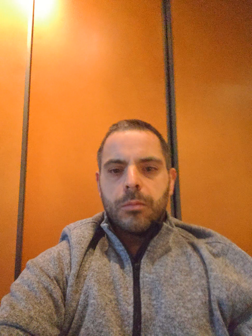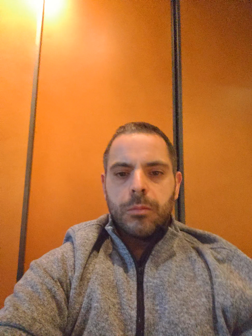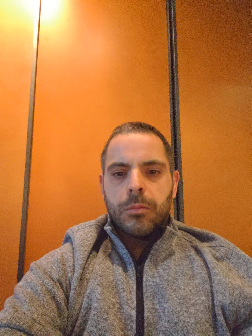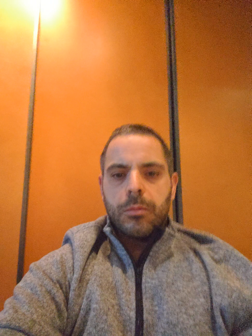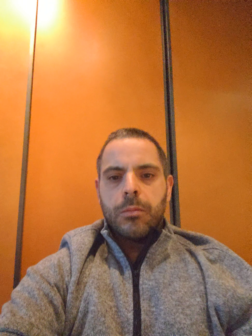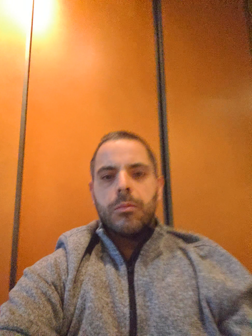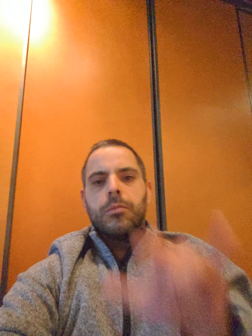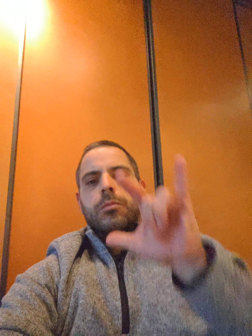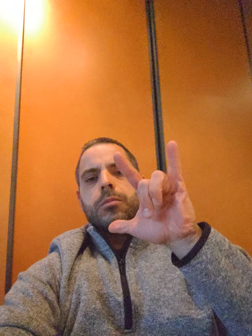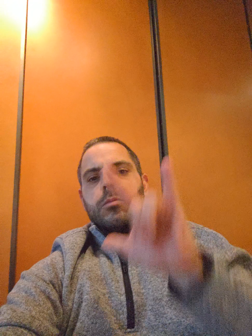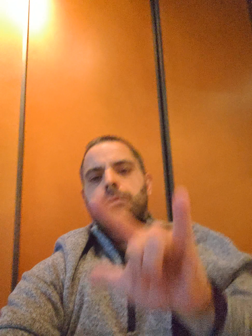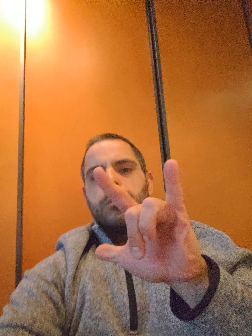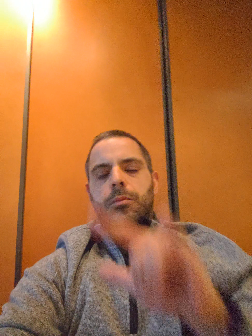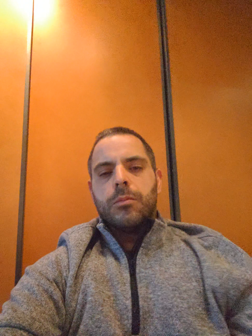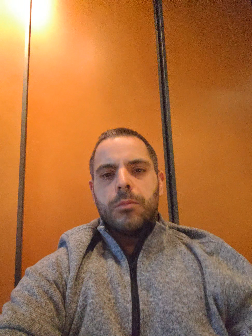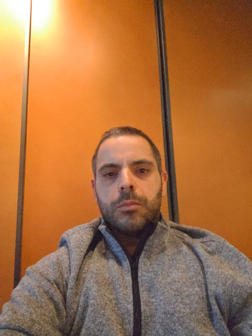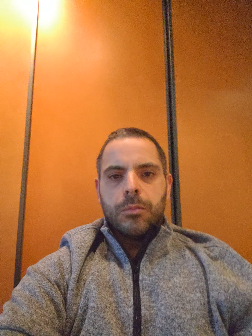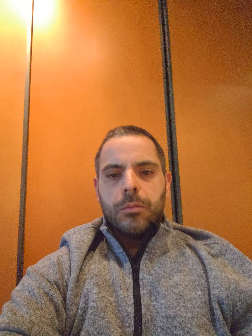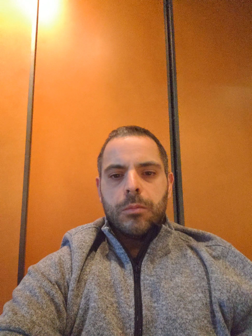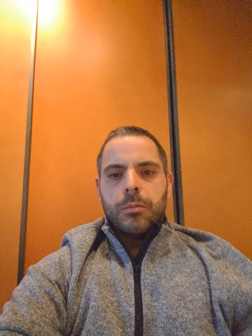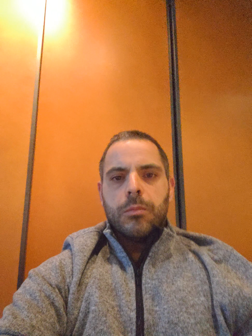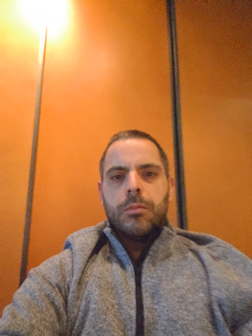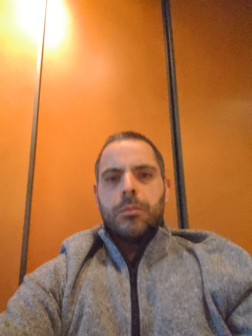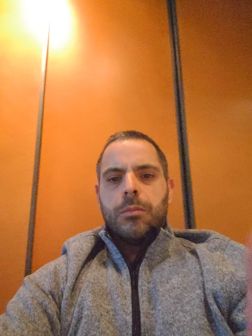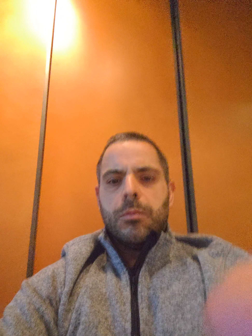that